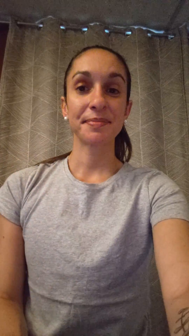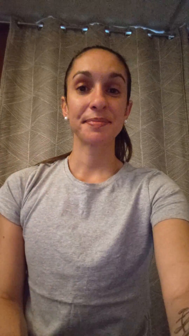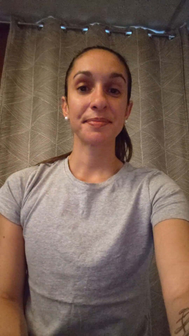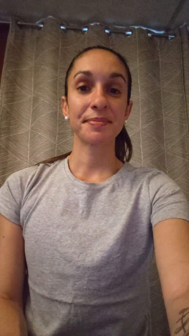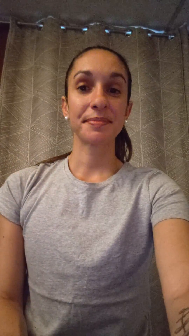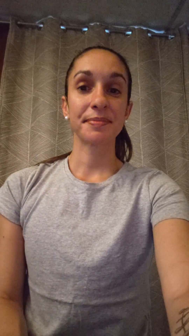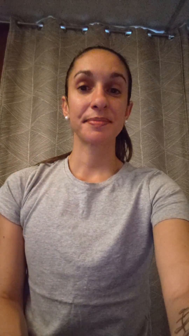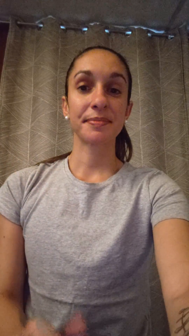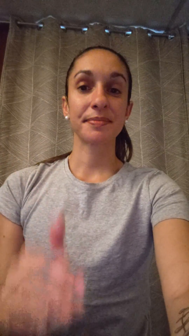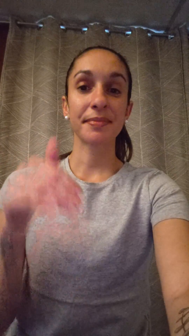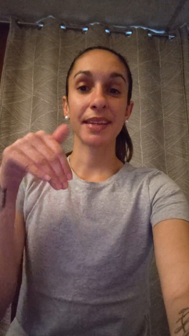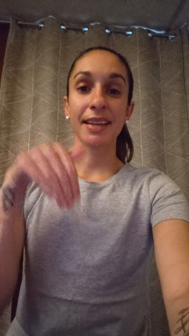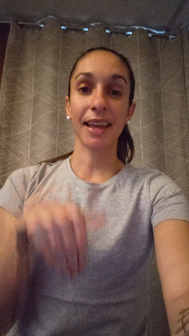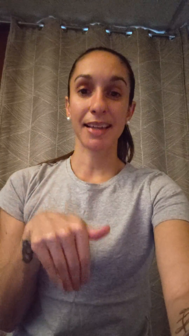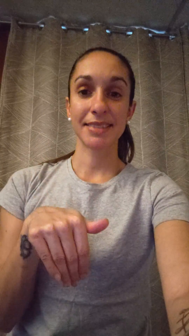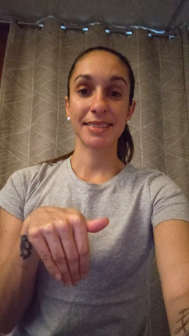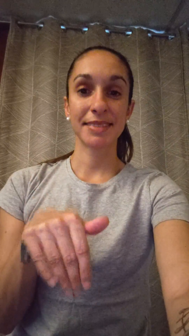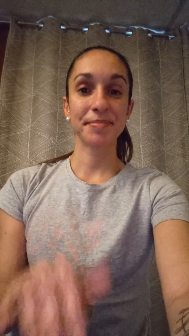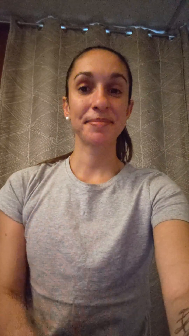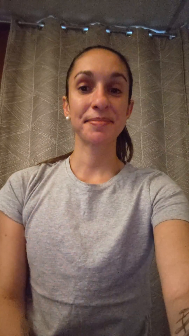night night